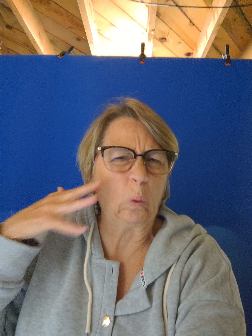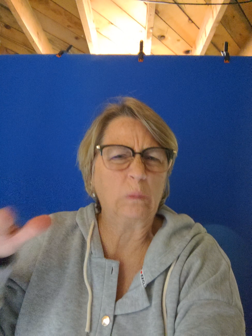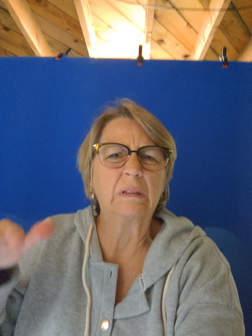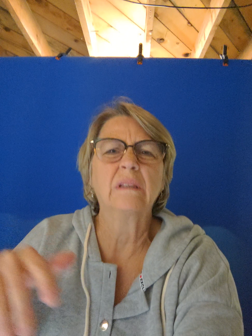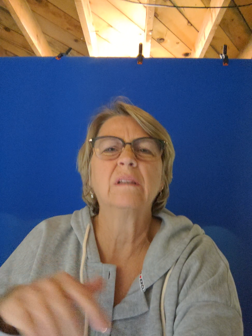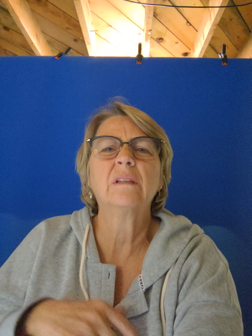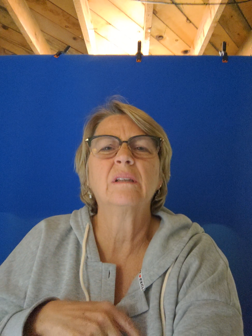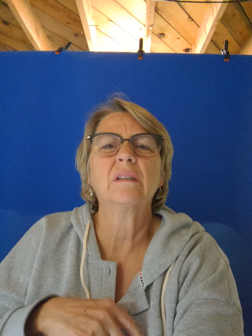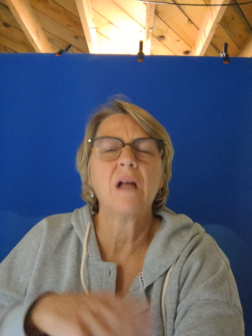noisy